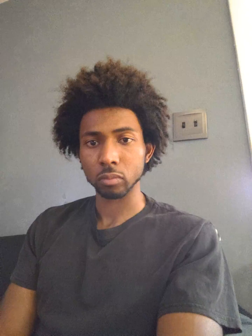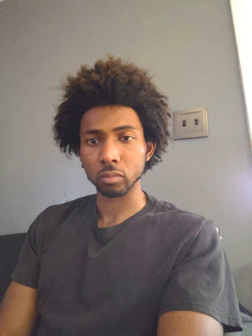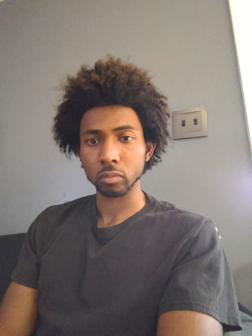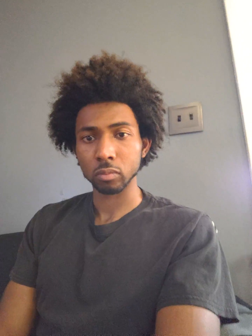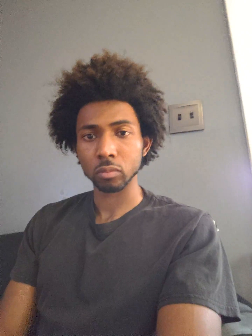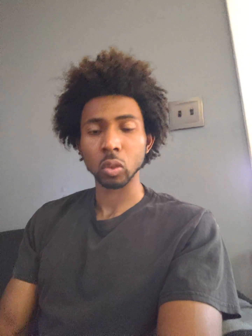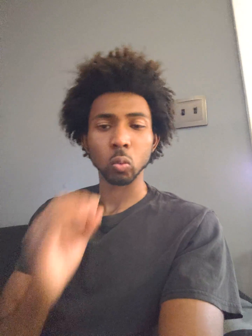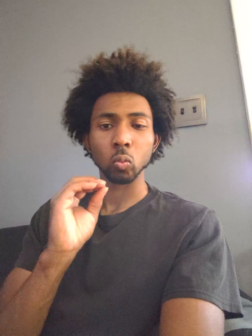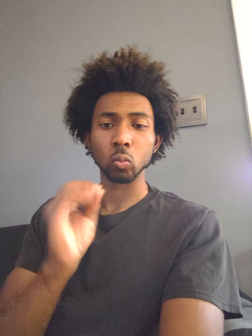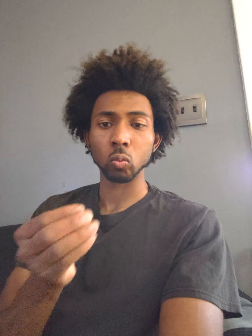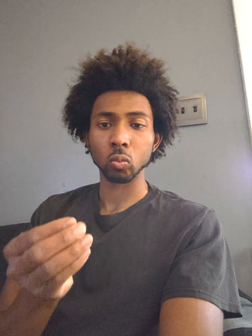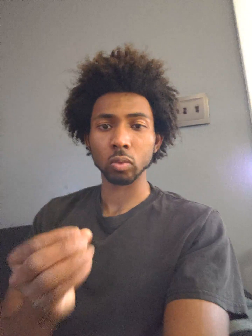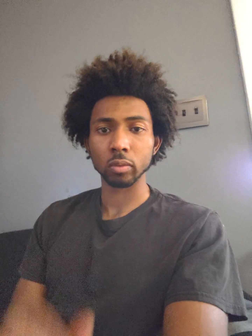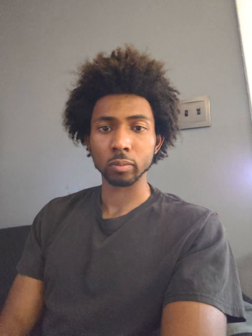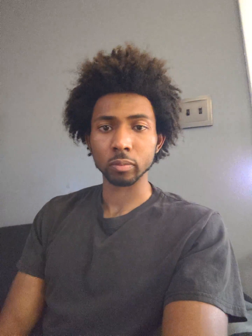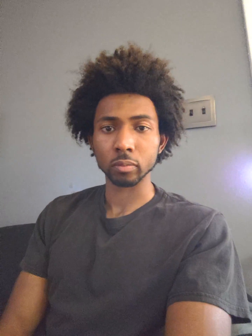none